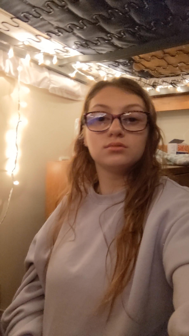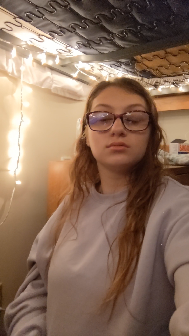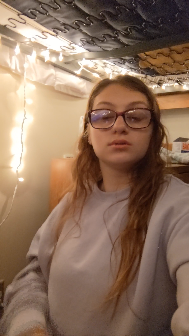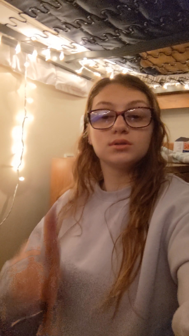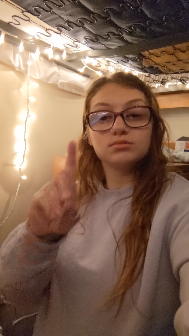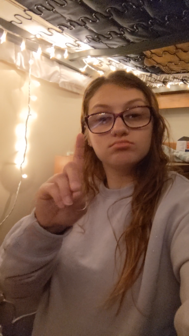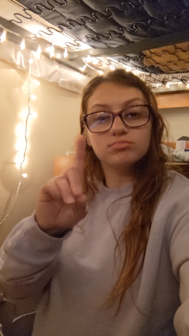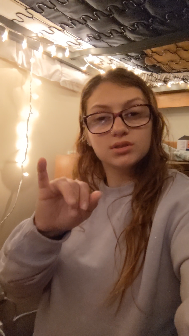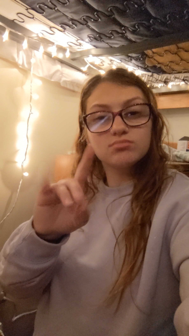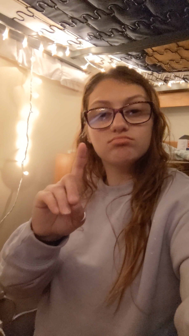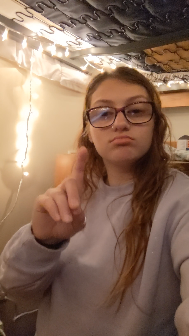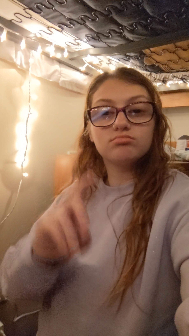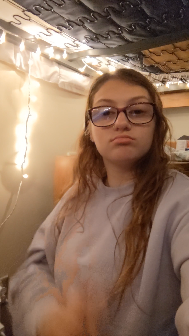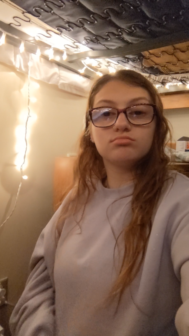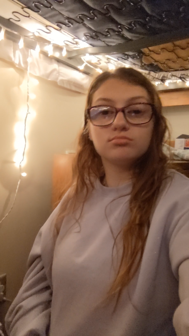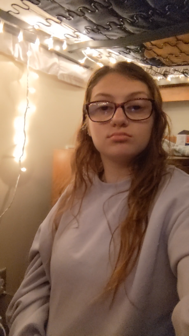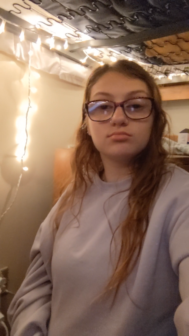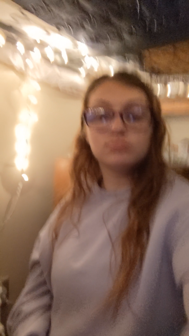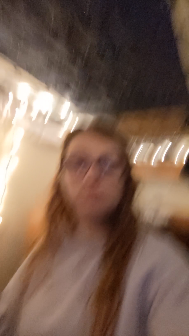did